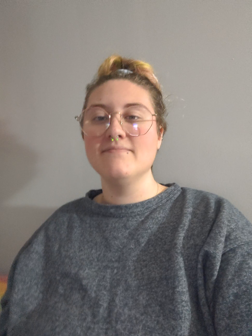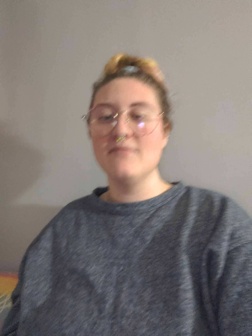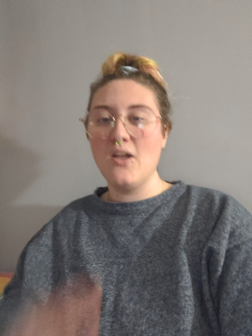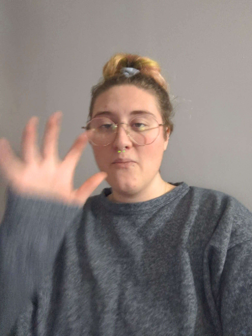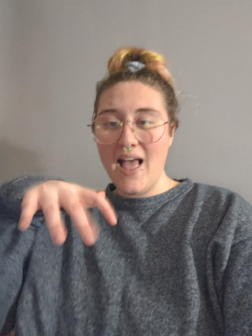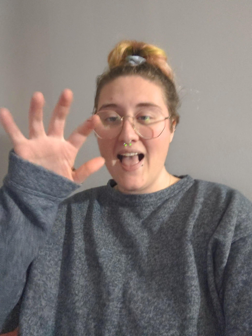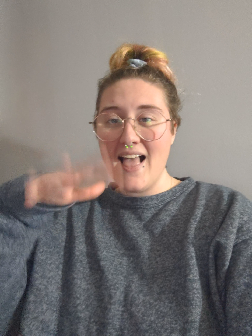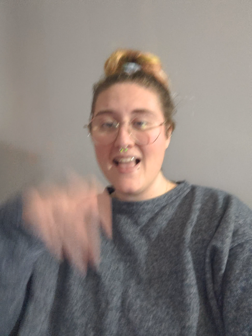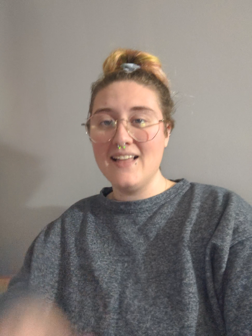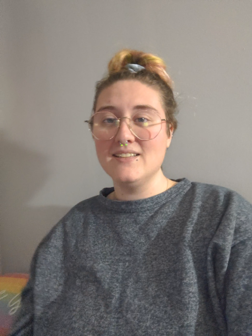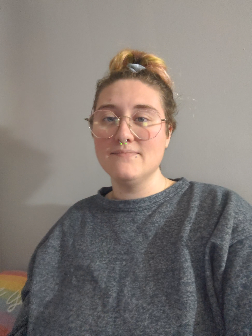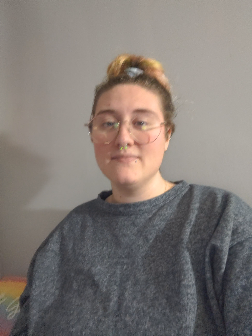rain